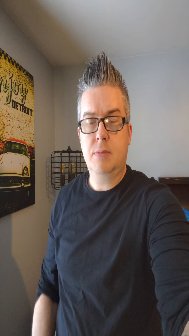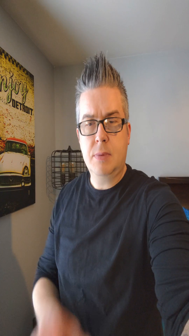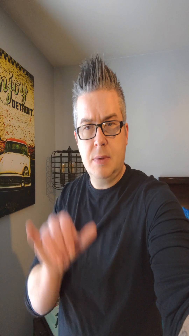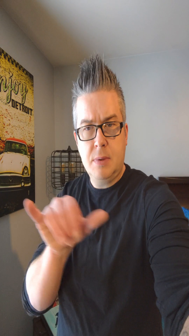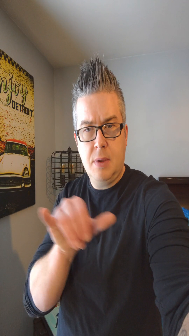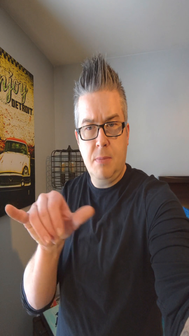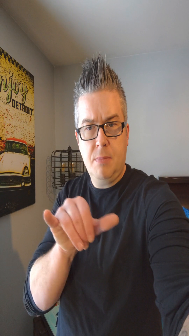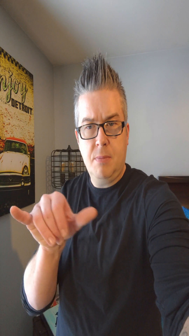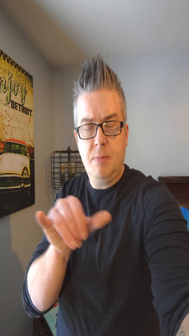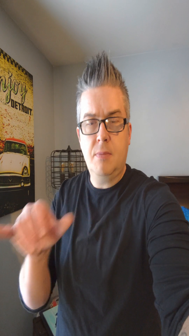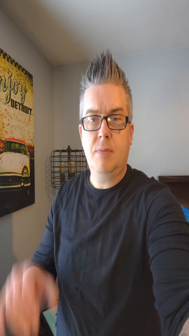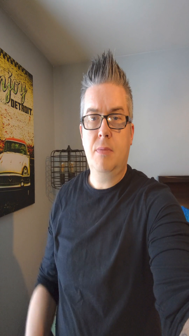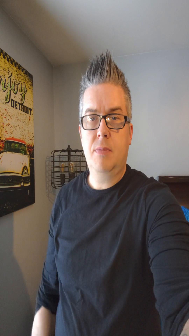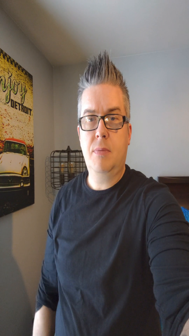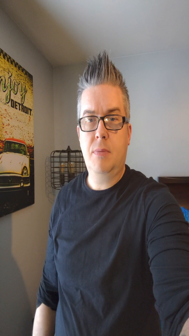same